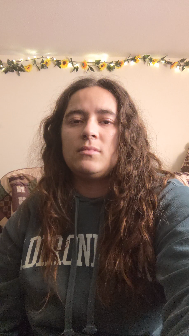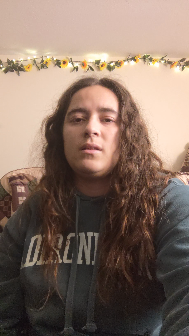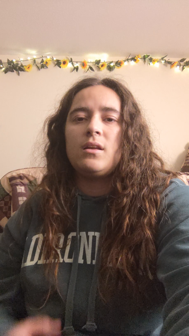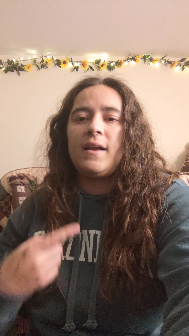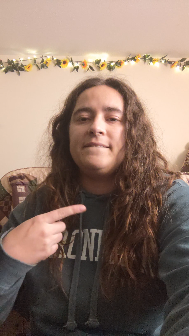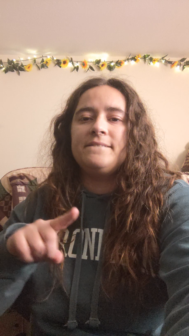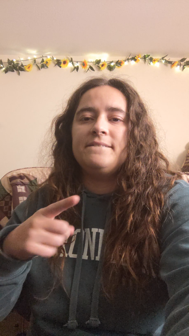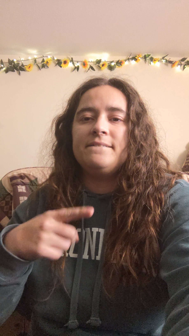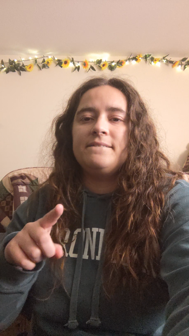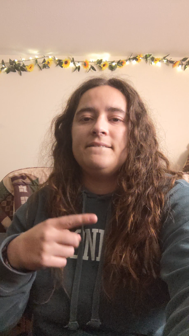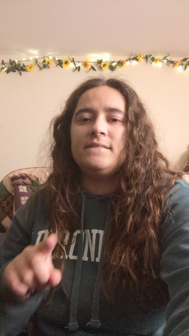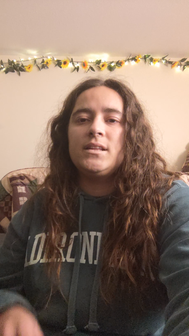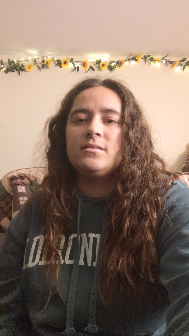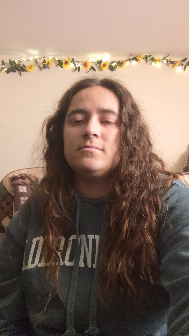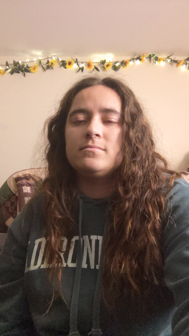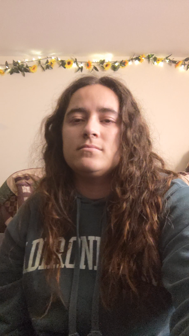knife